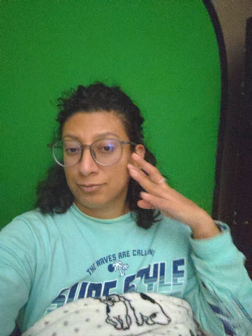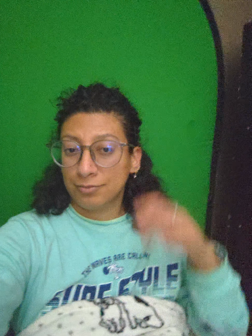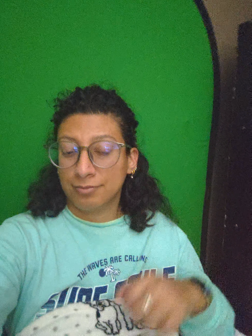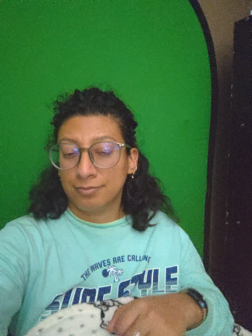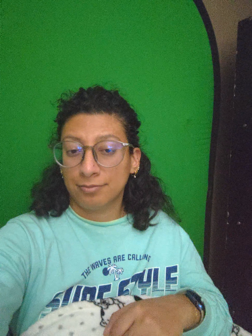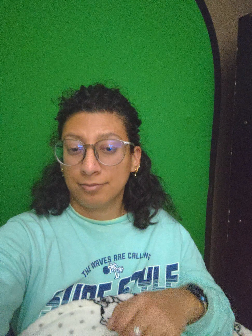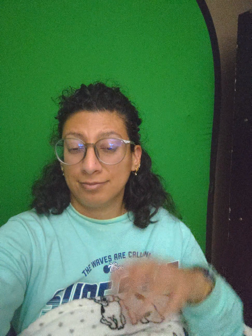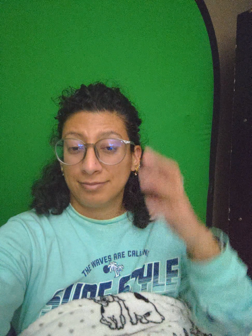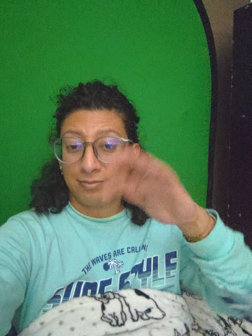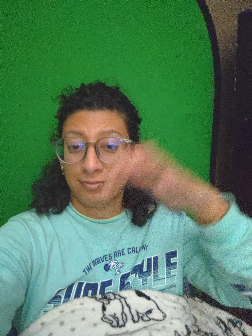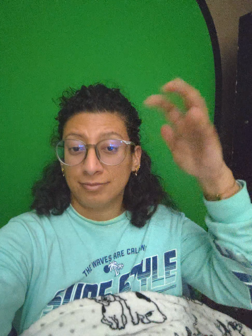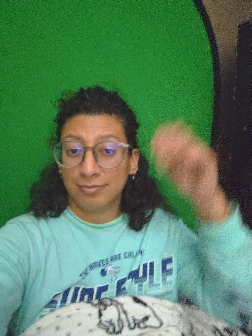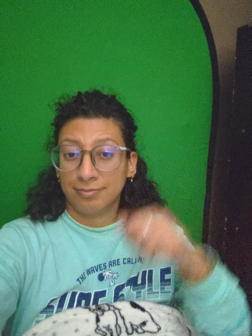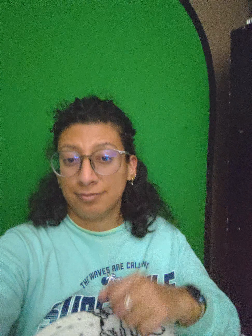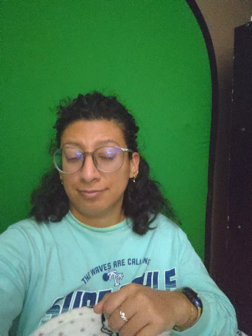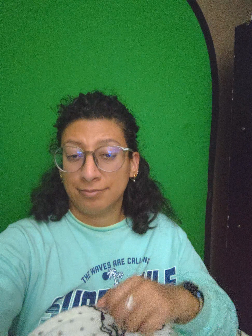helicopter